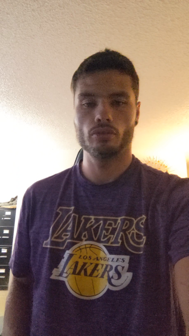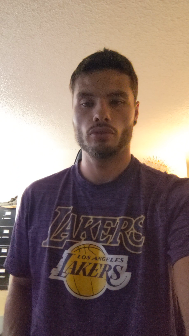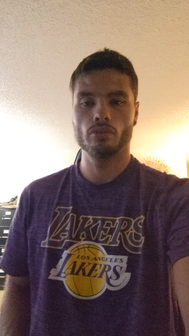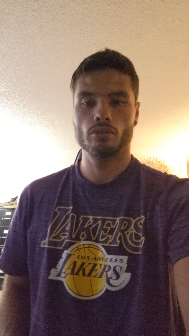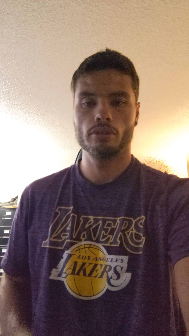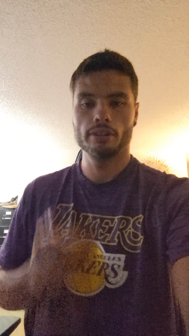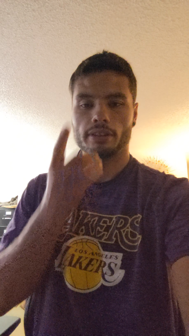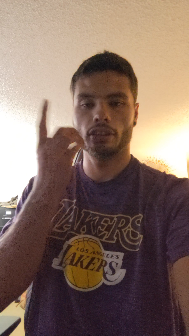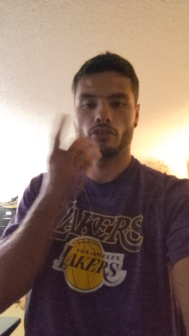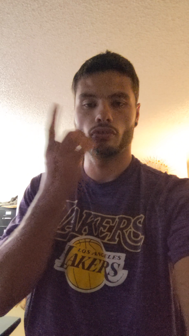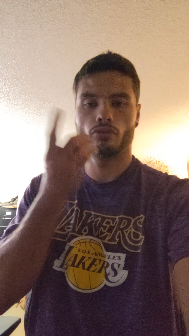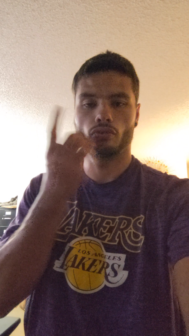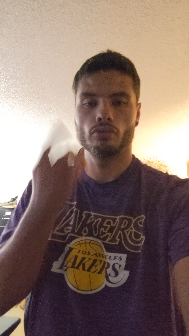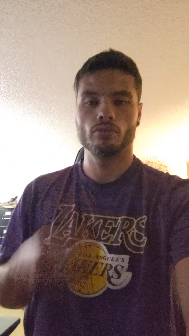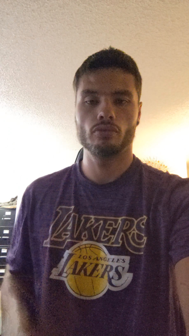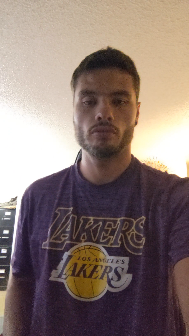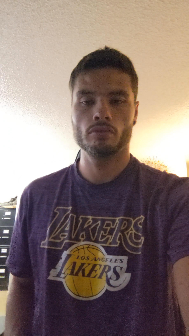dinner